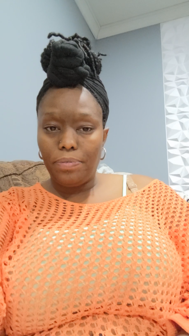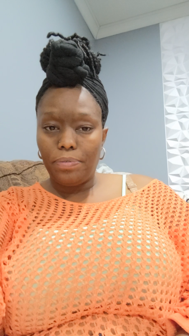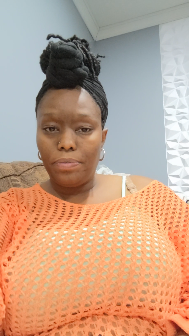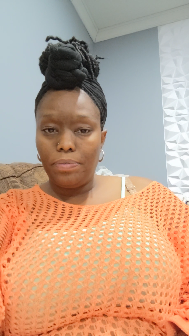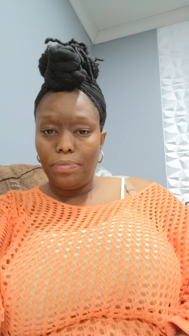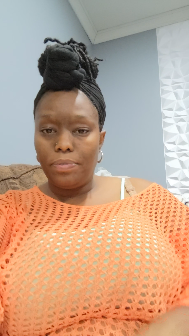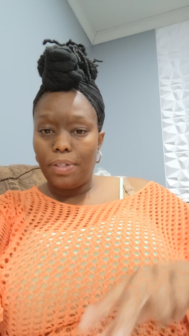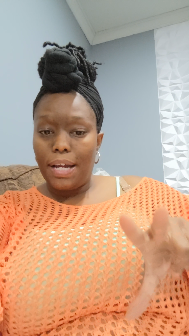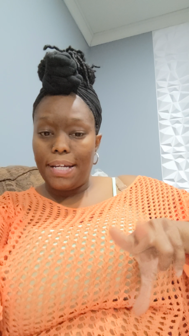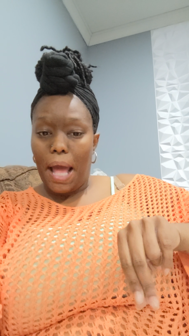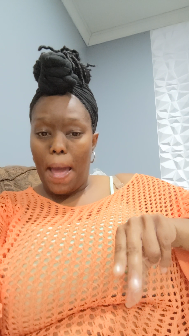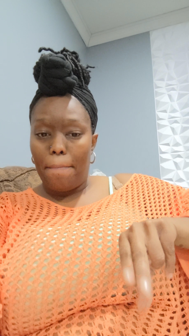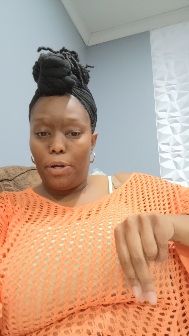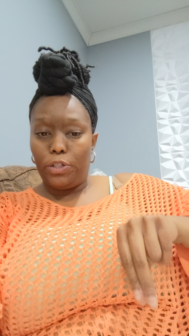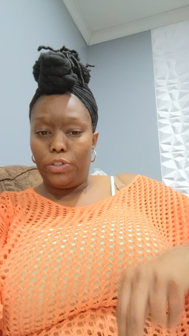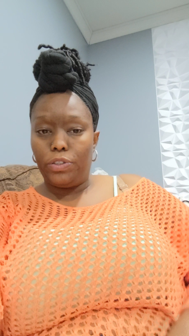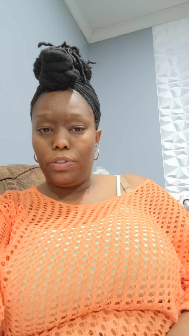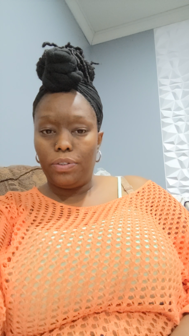diaper